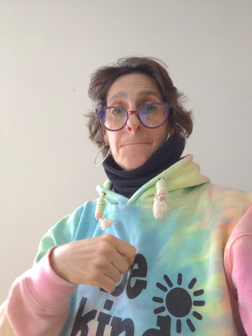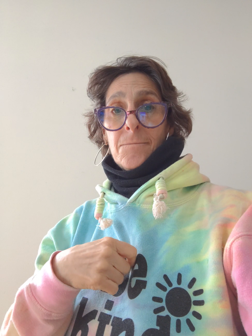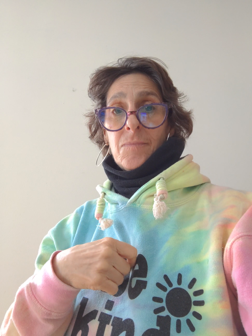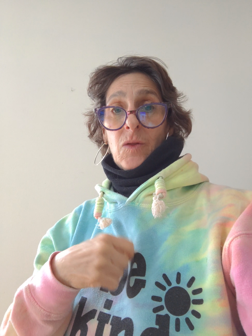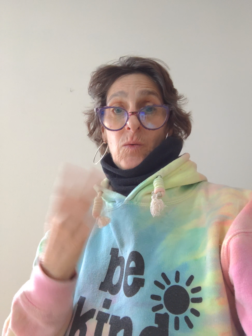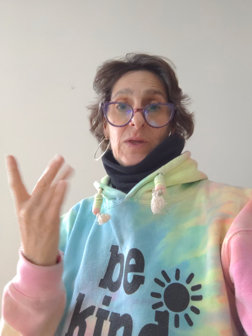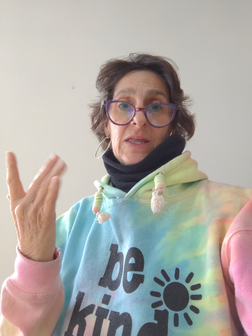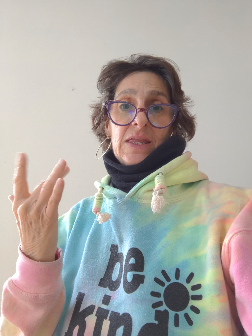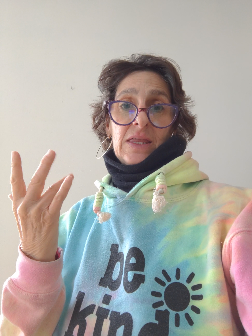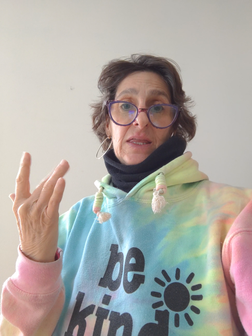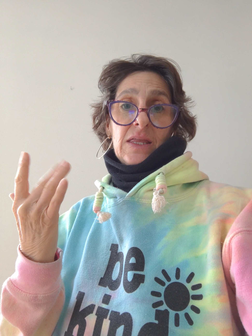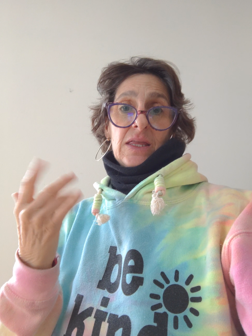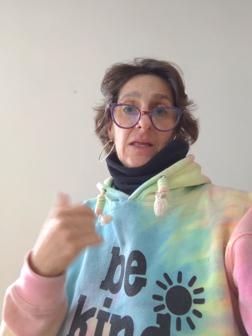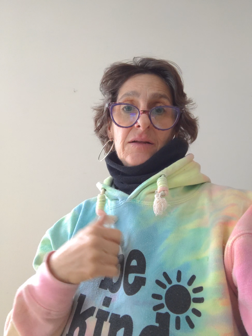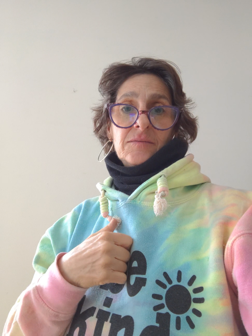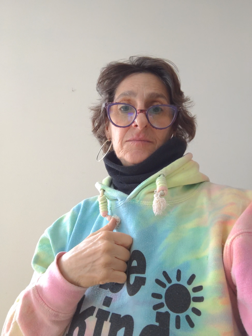wait